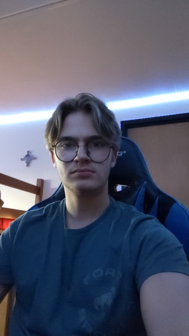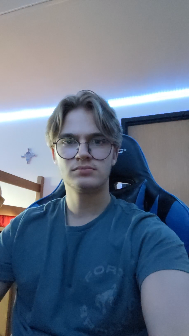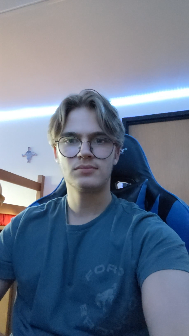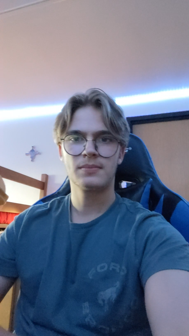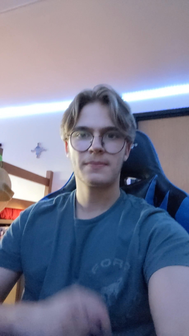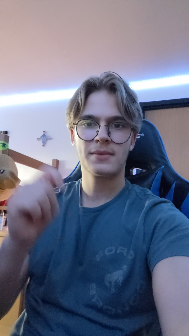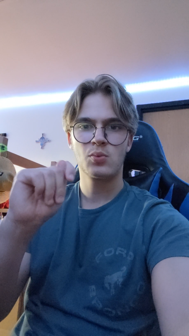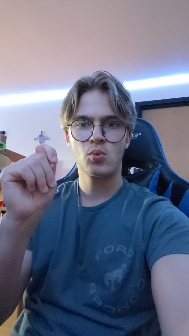bathroom